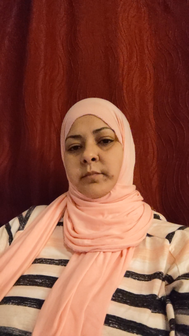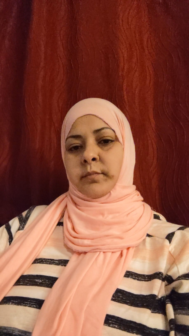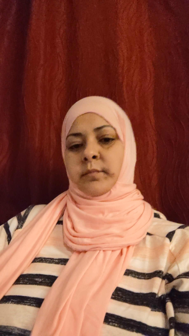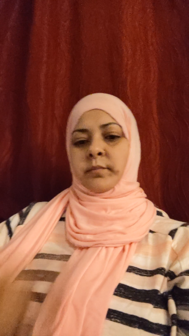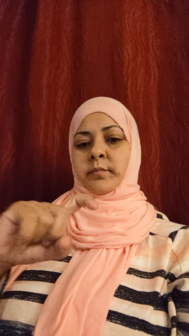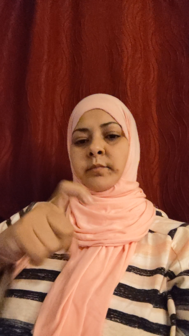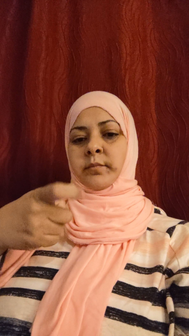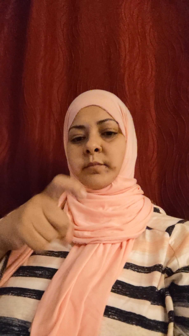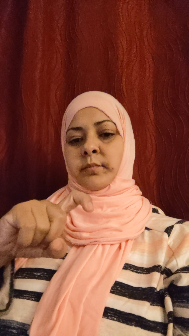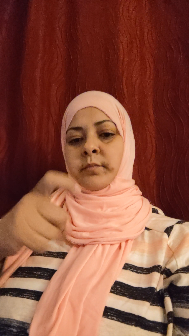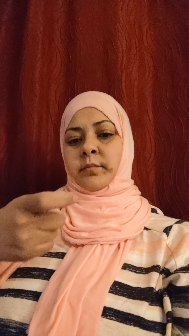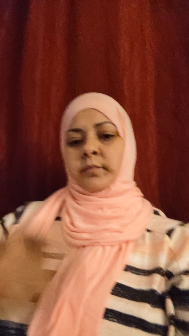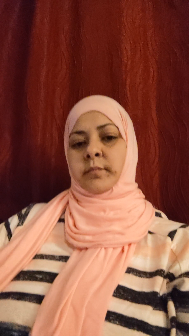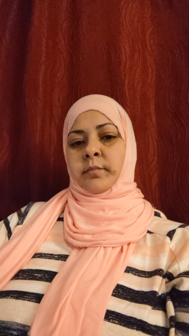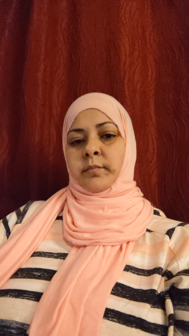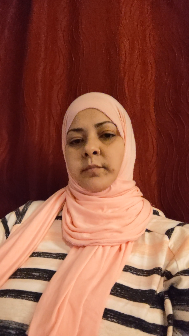friend